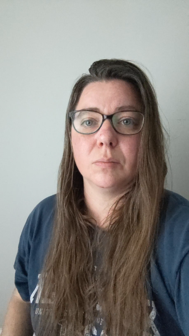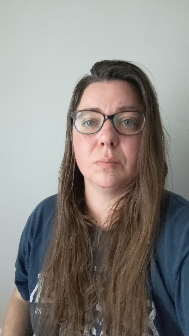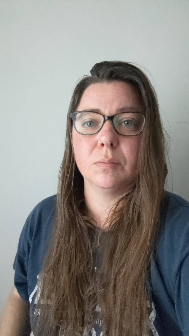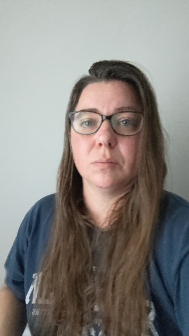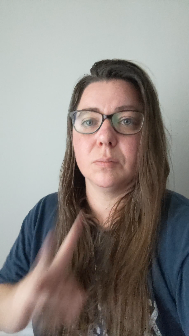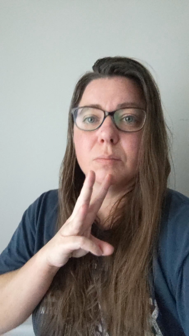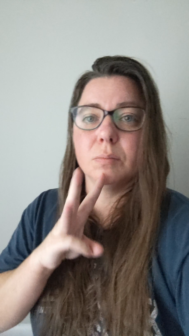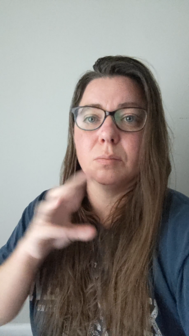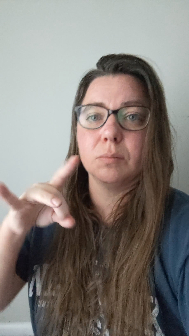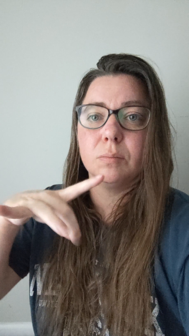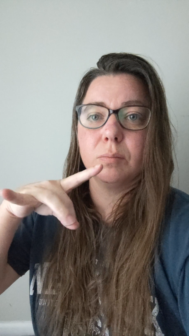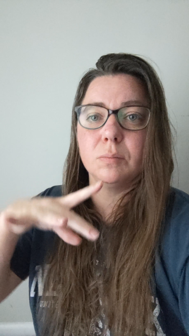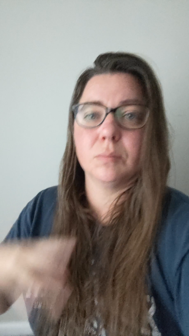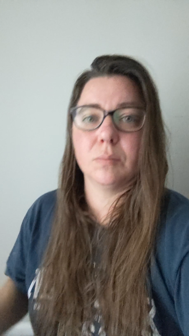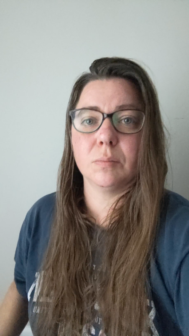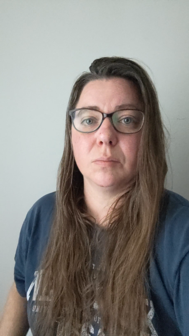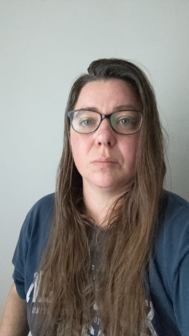melon